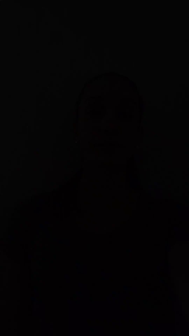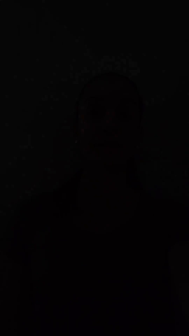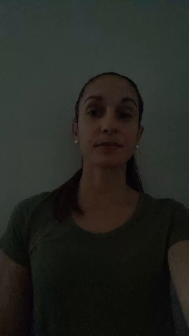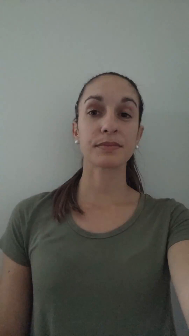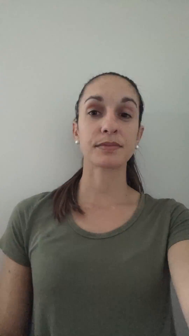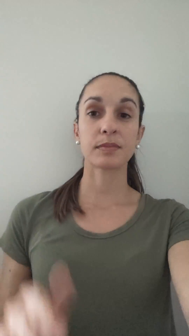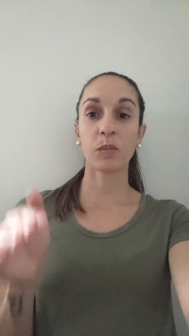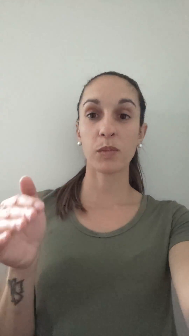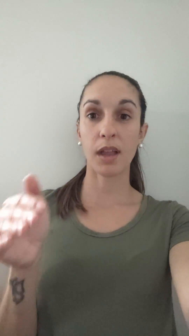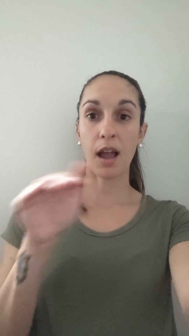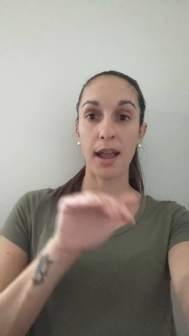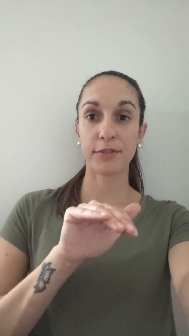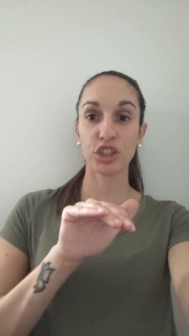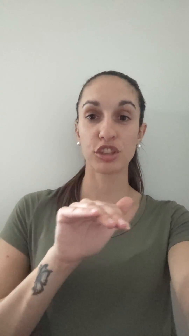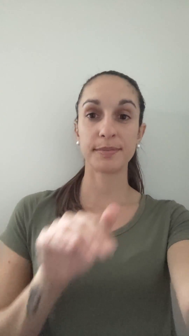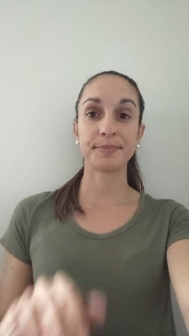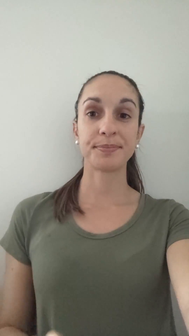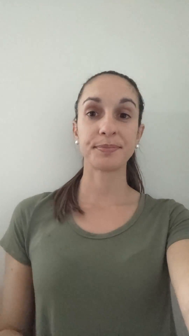cover